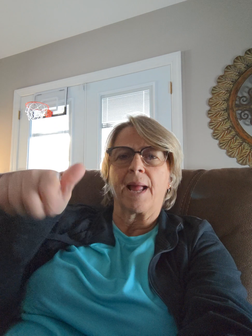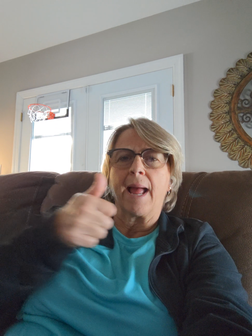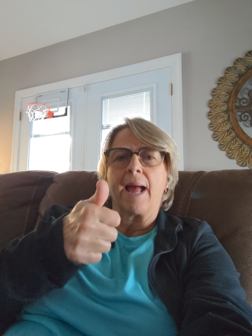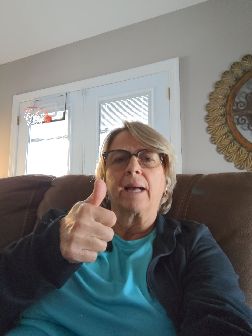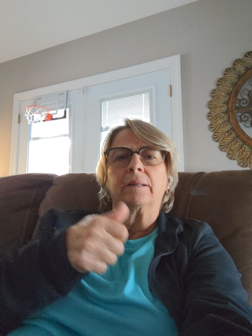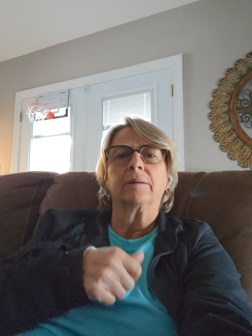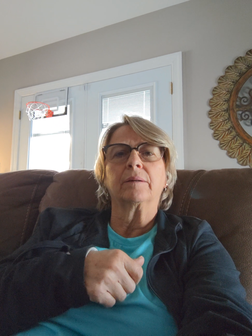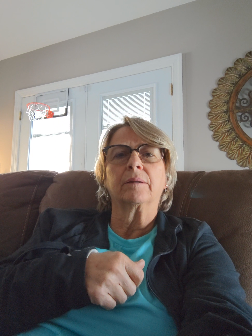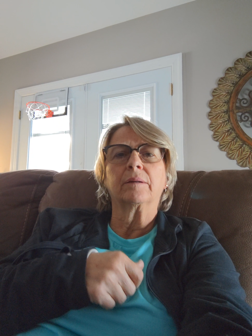beside